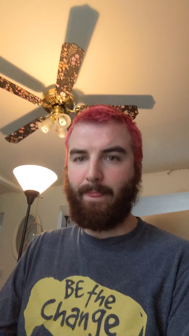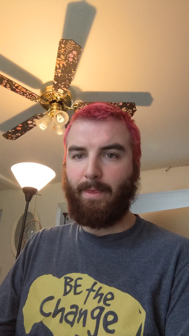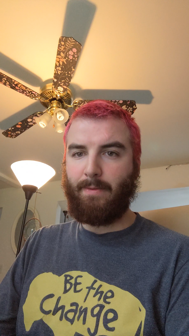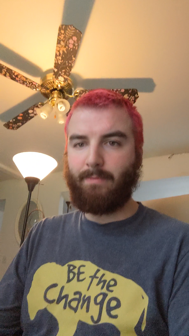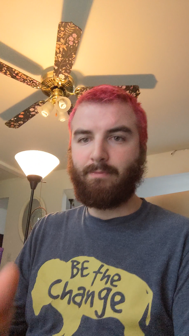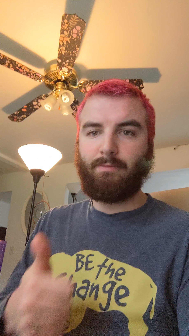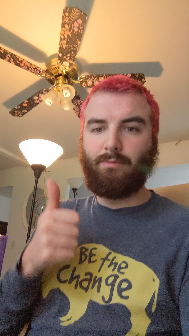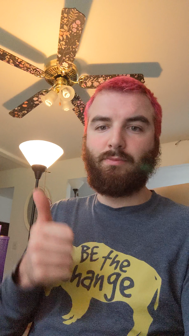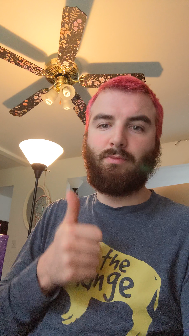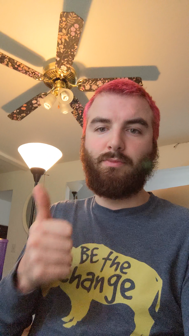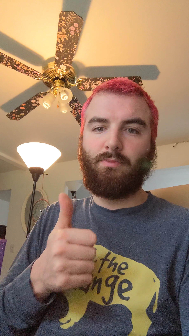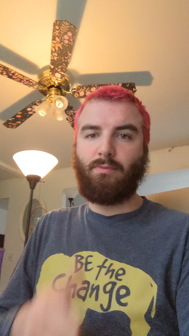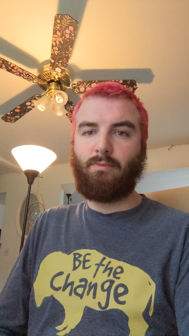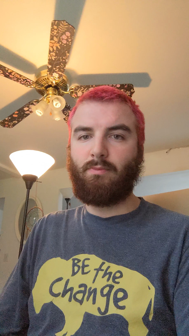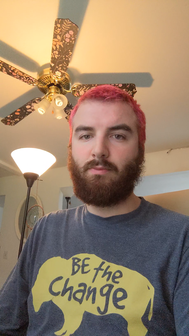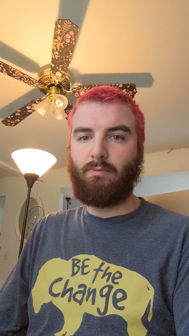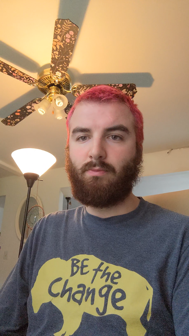chase